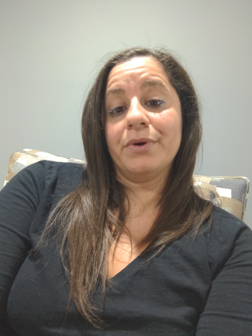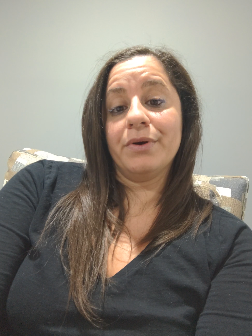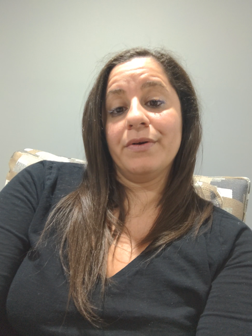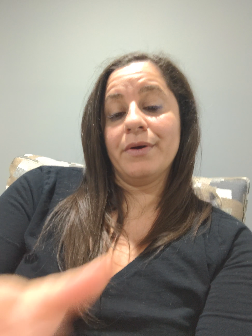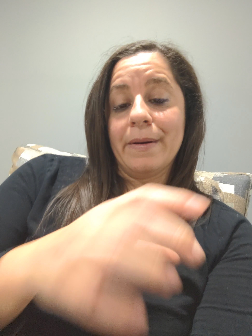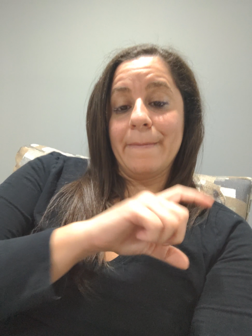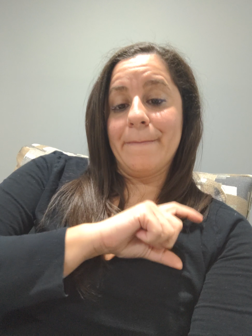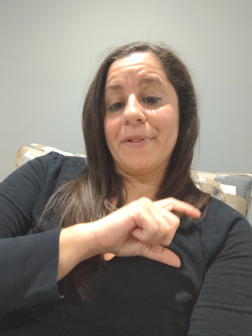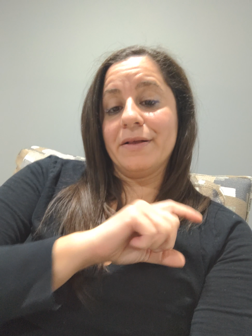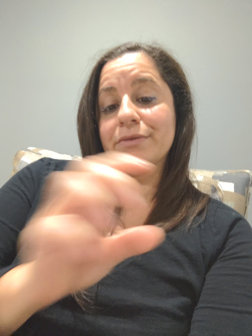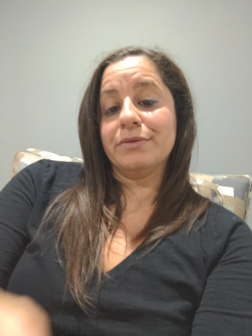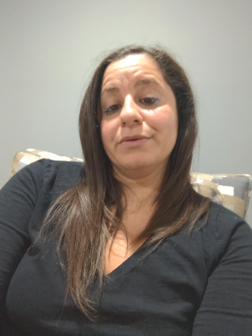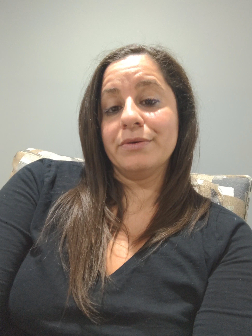police